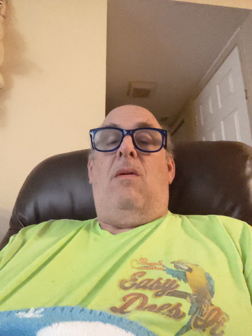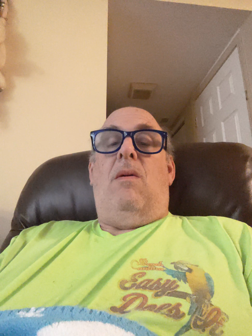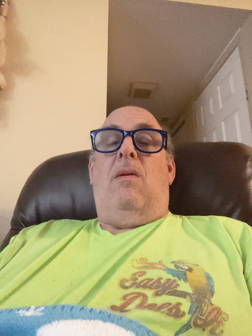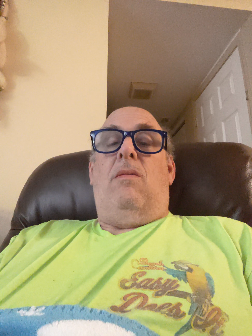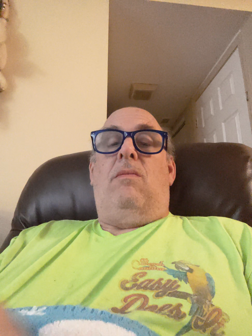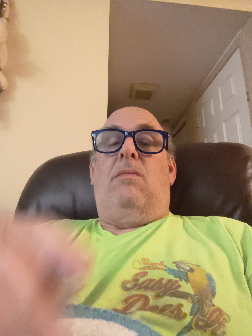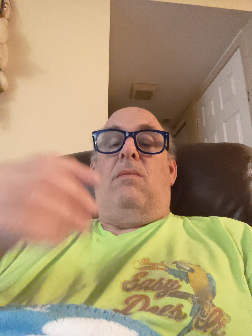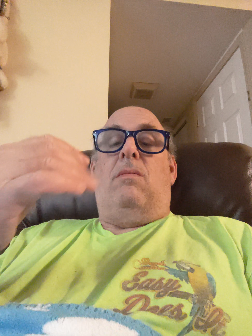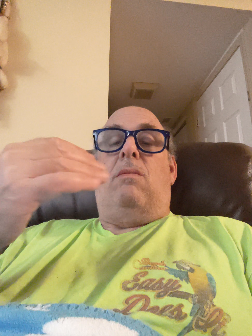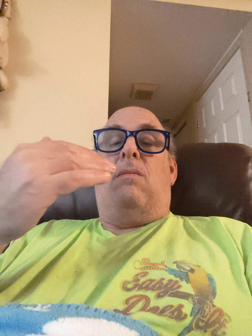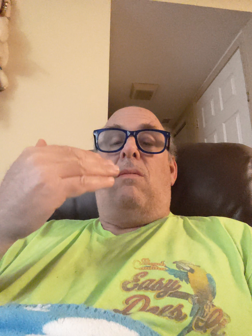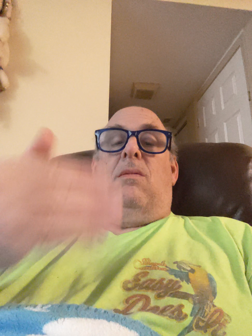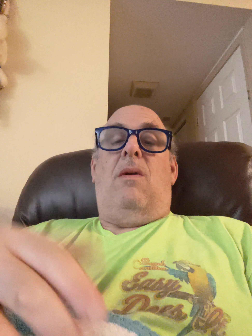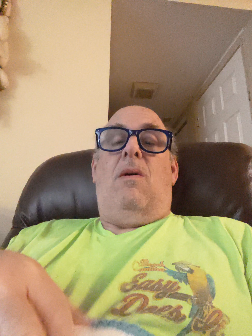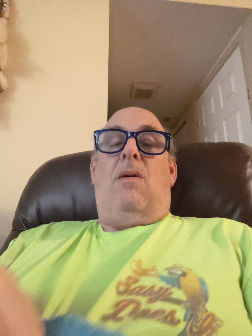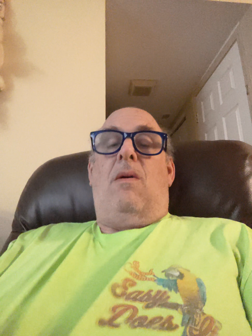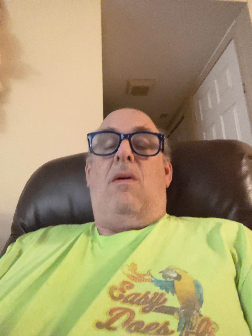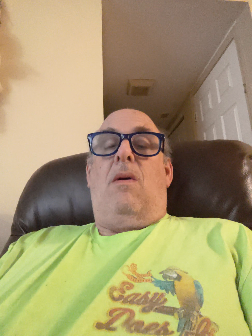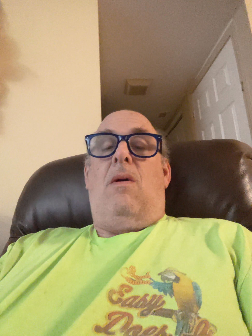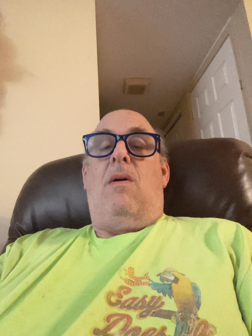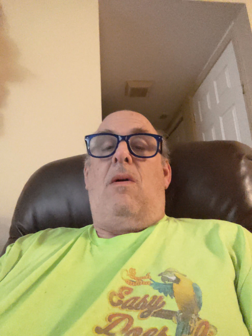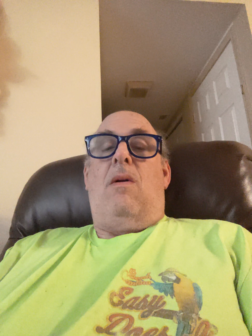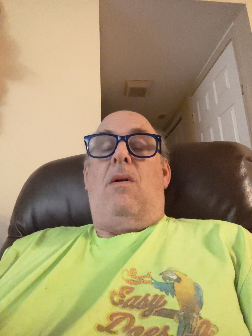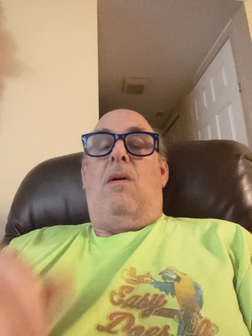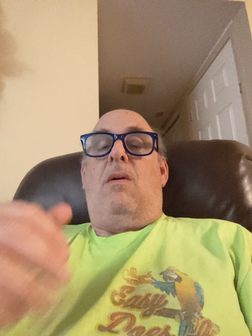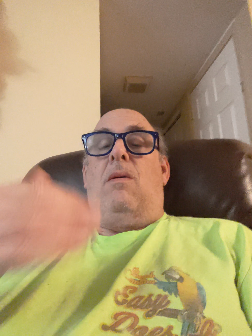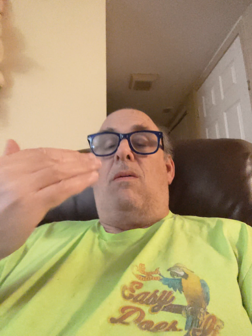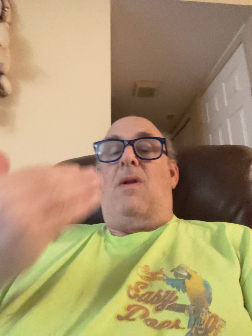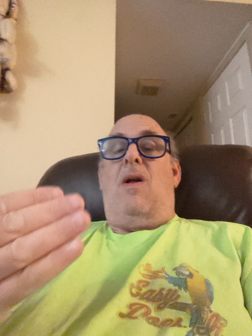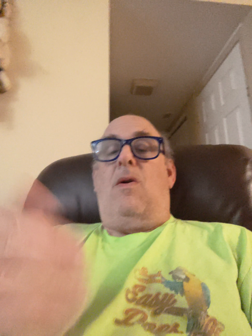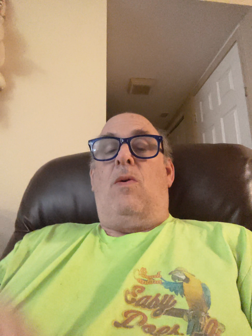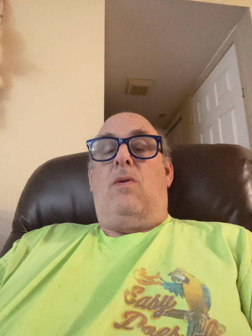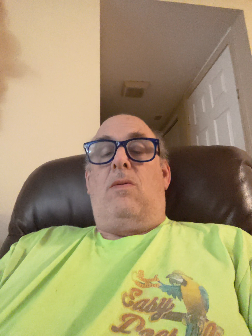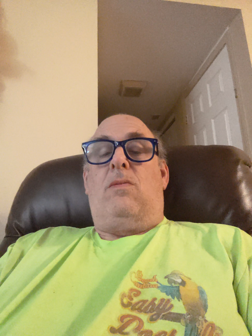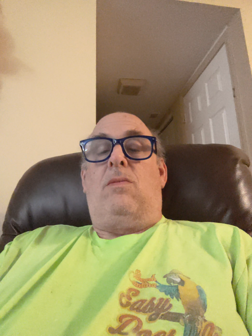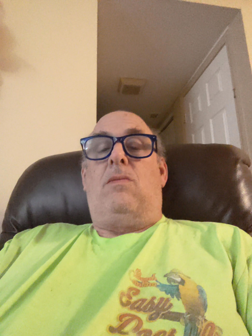now